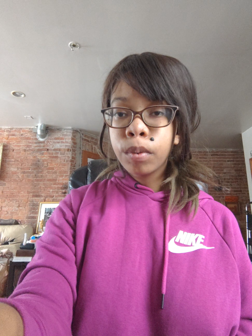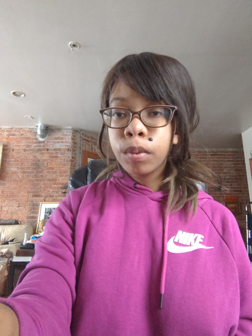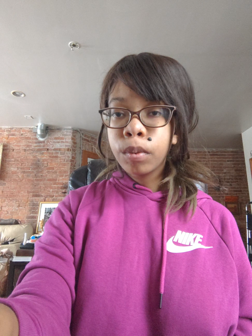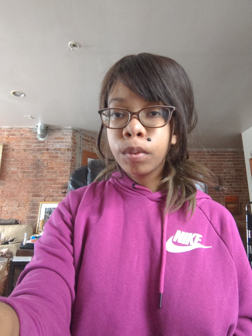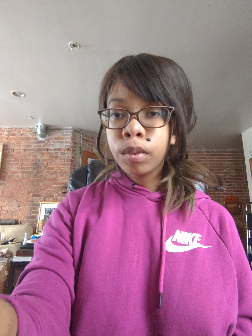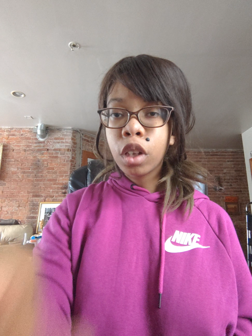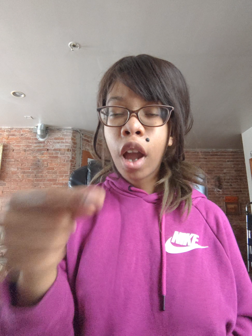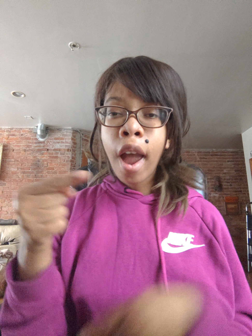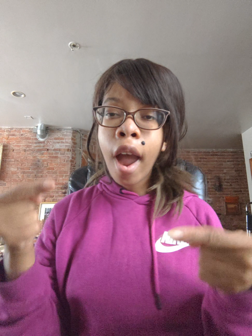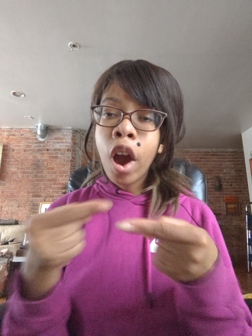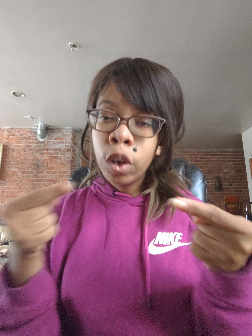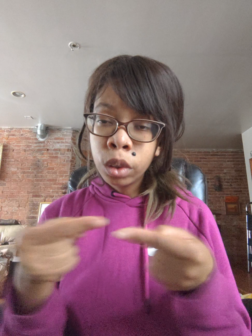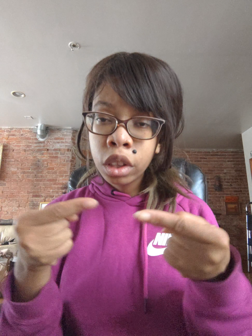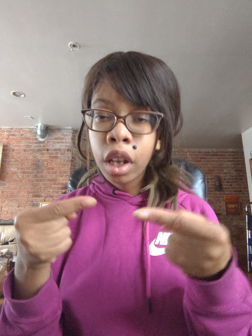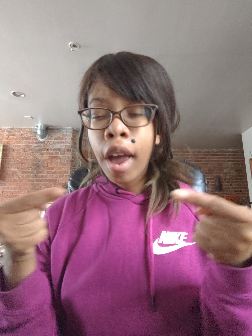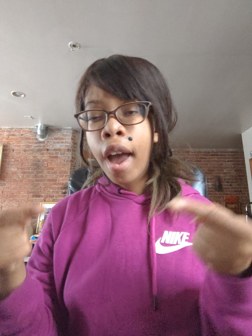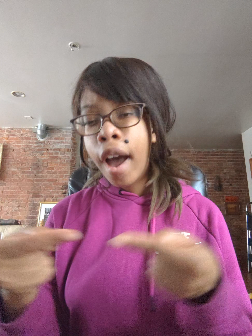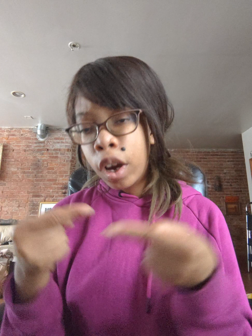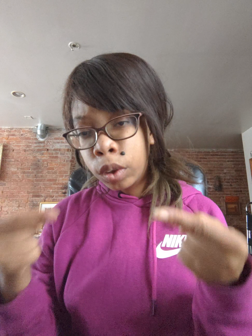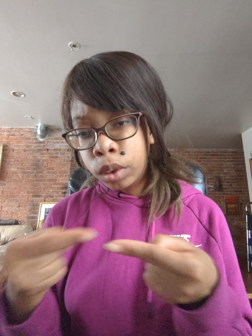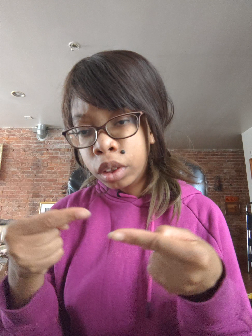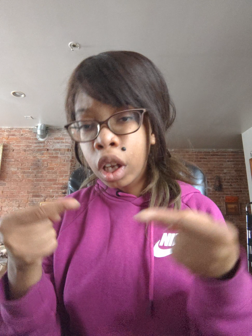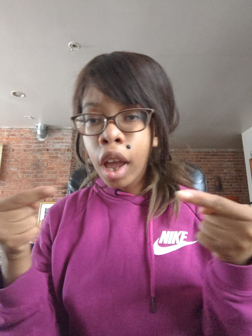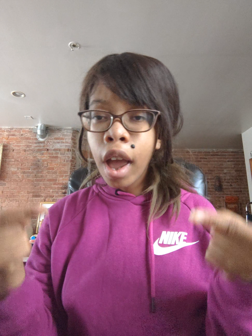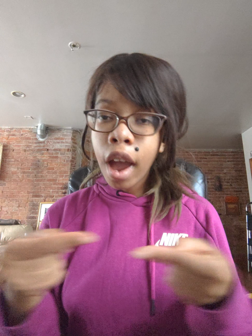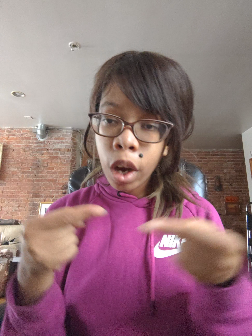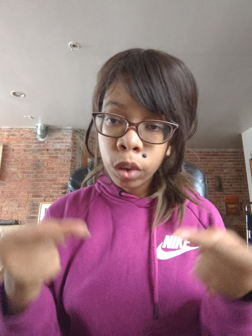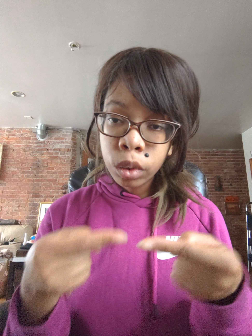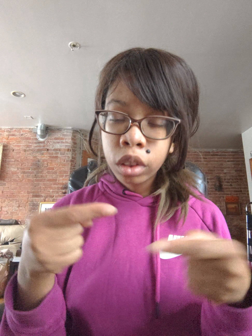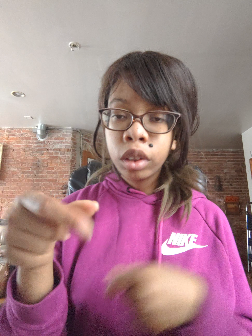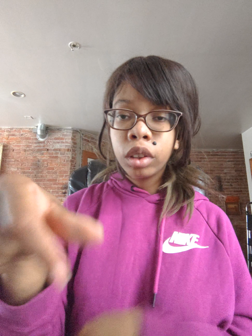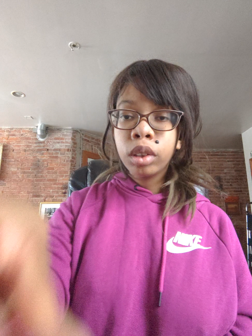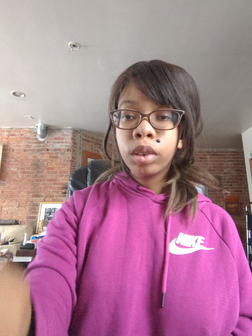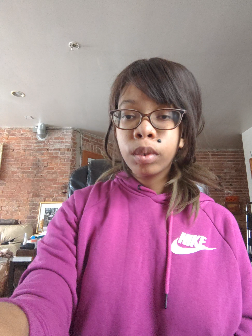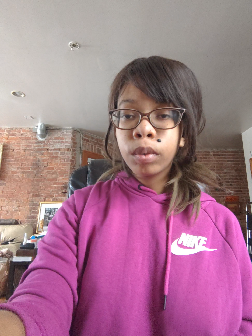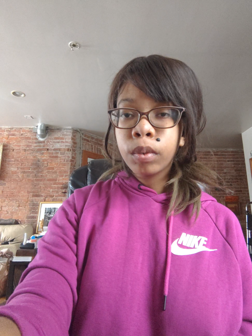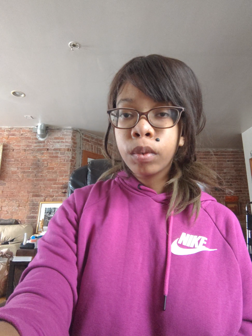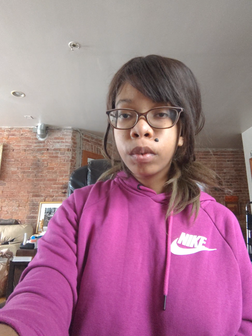owie